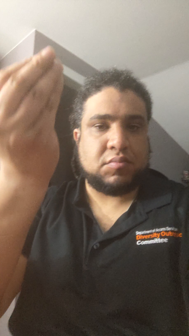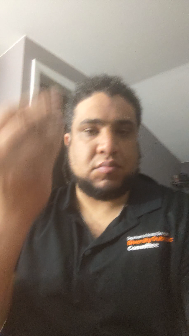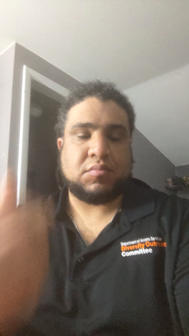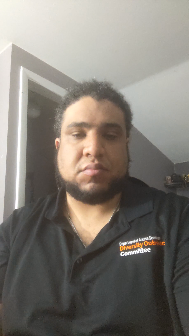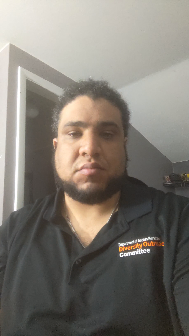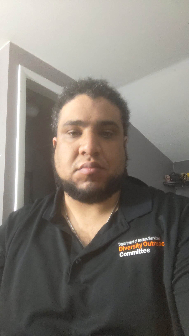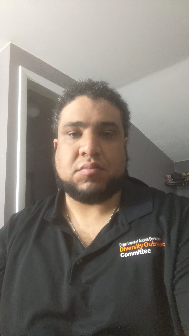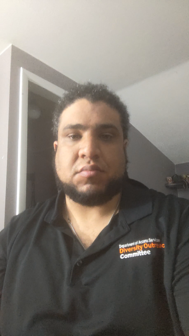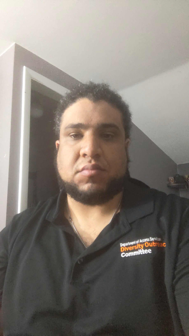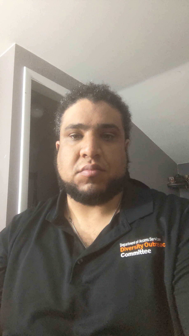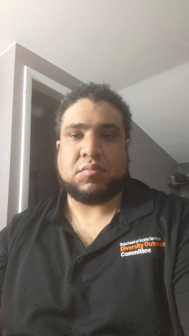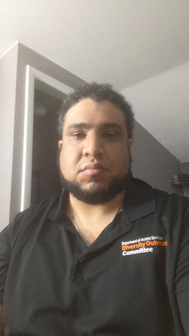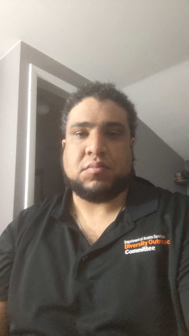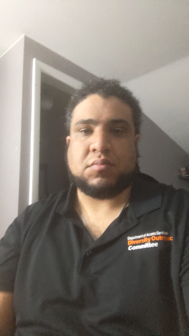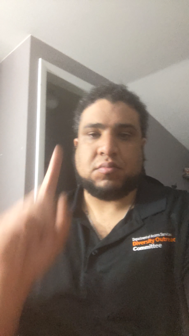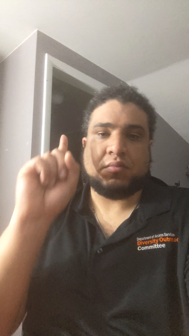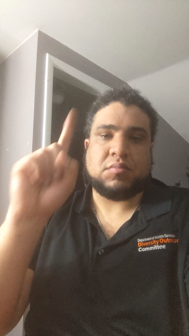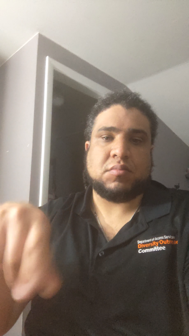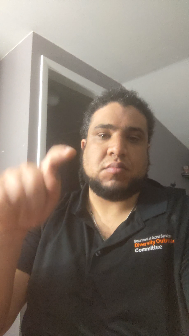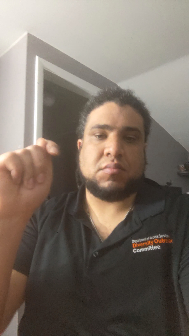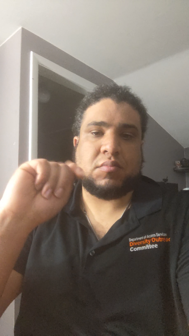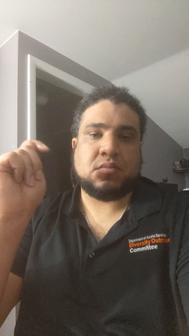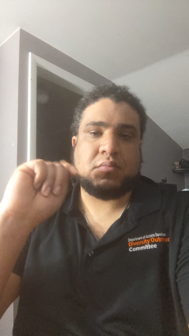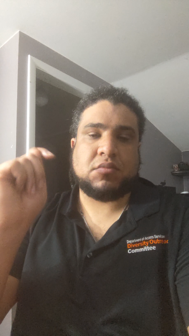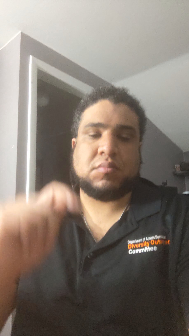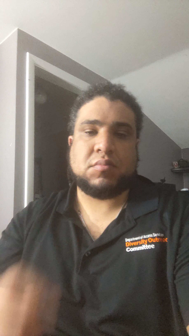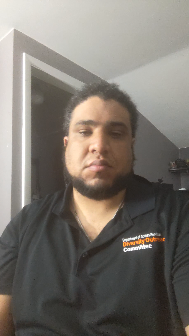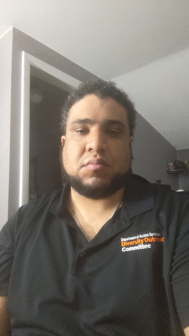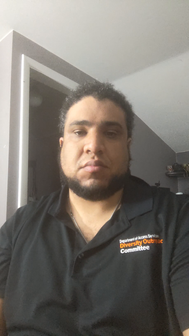go potty